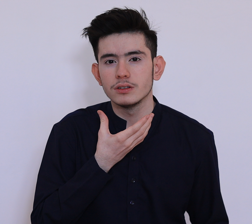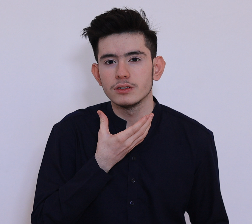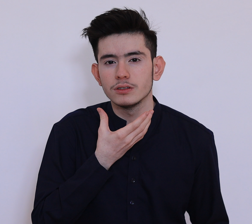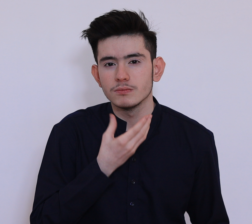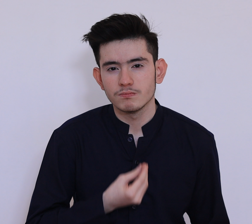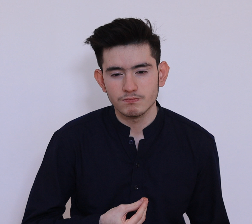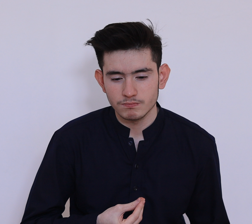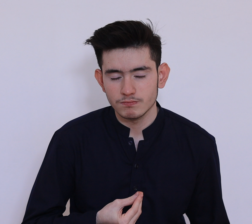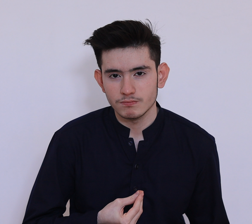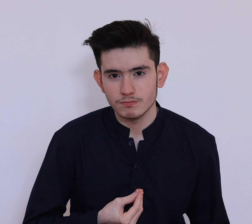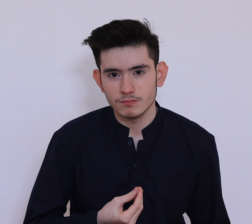sad